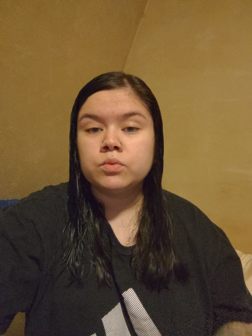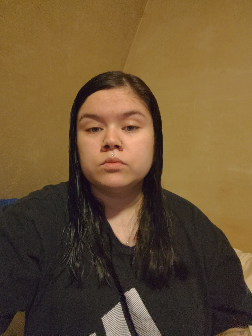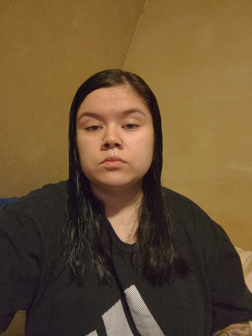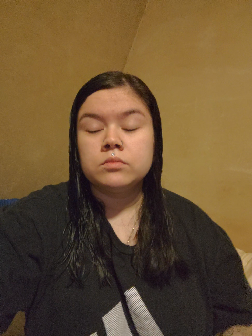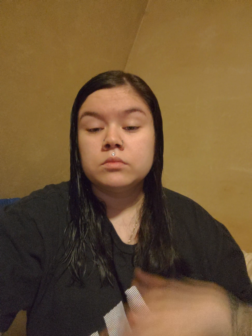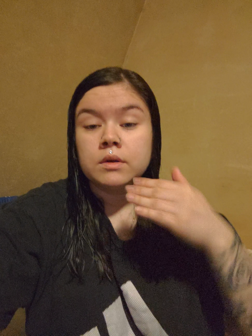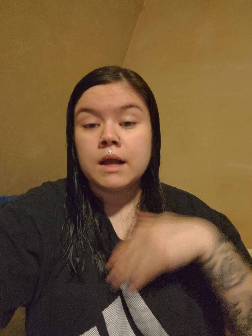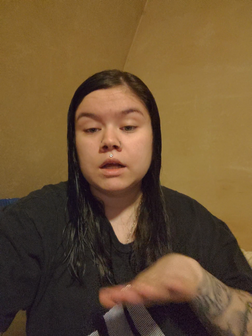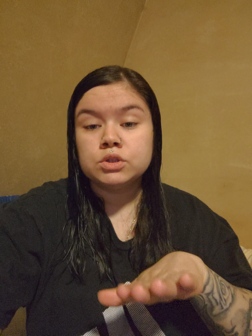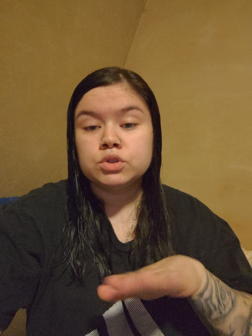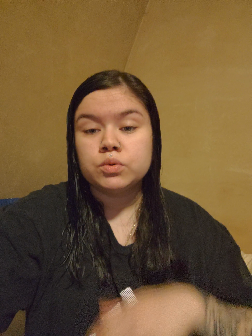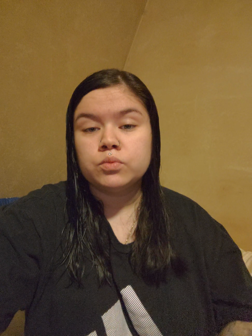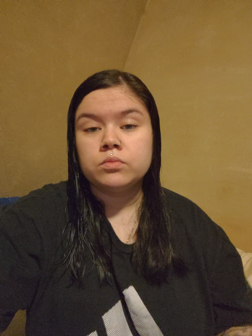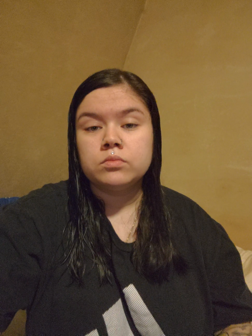into